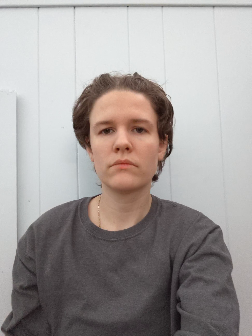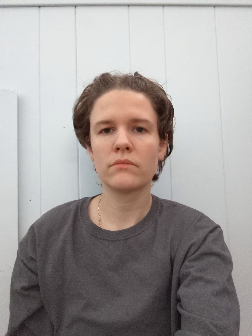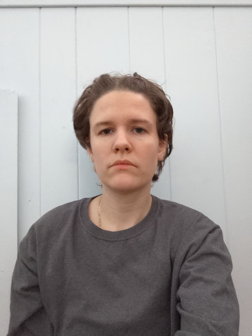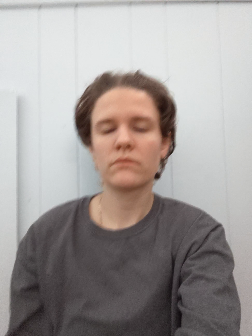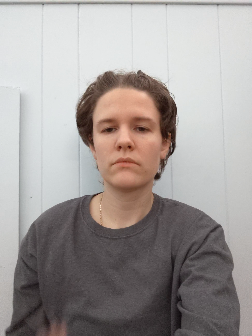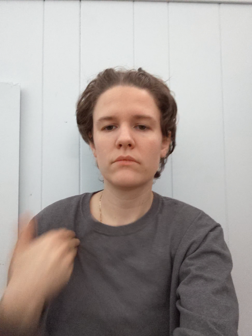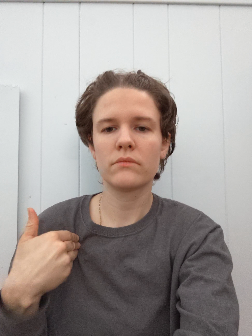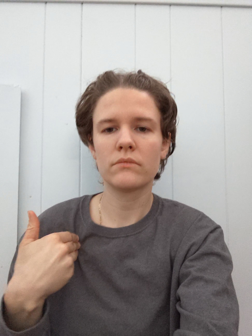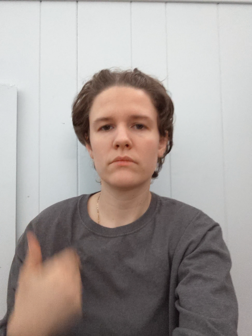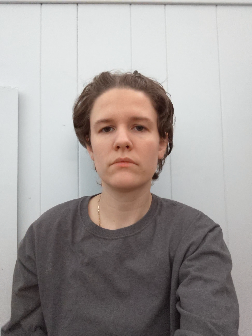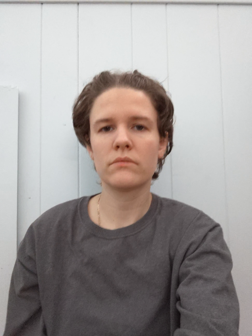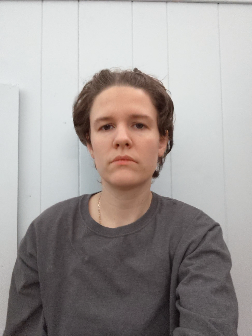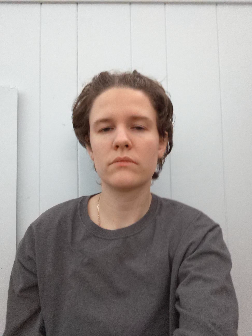have